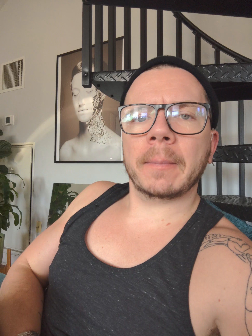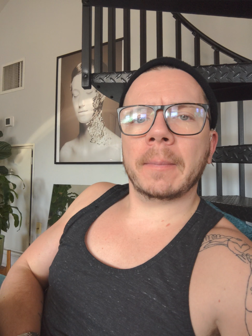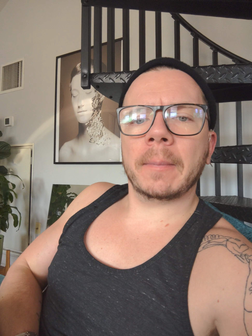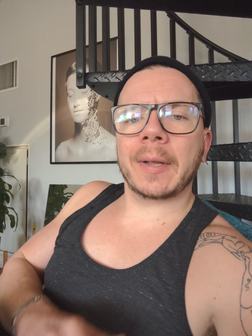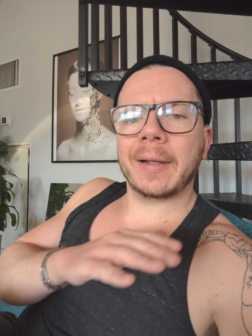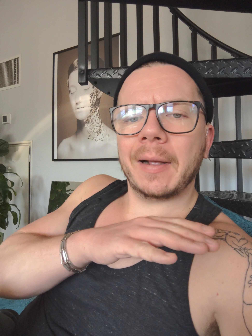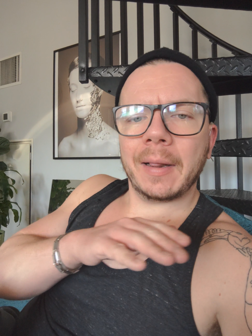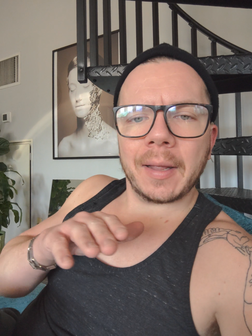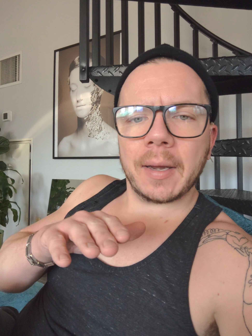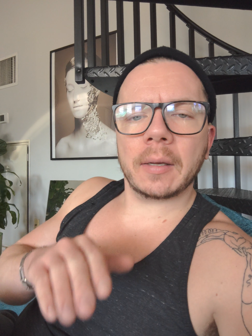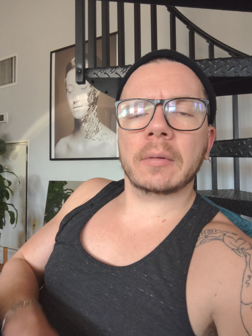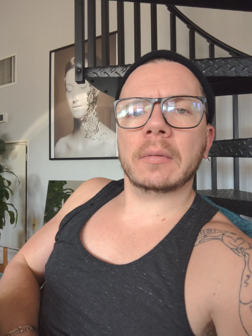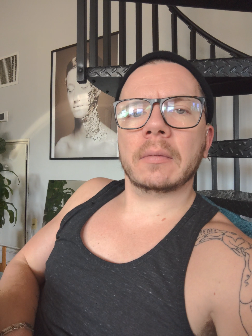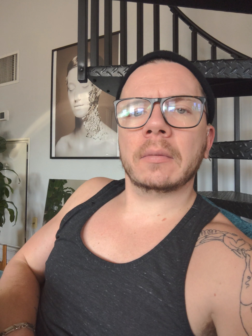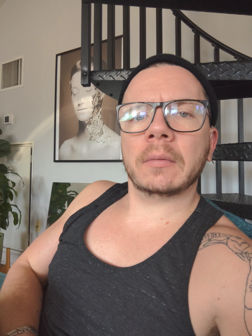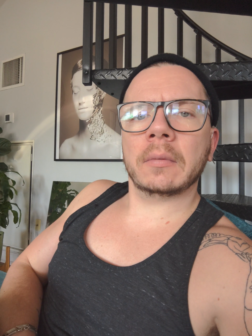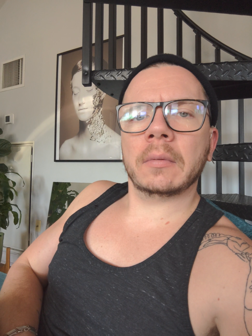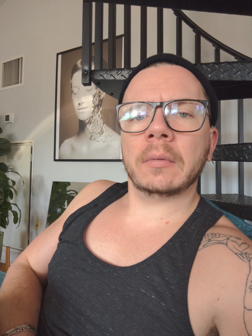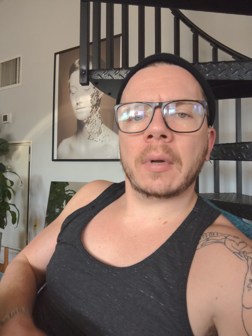clean